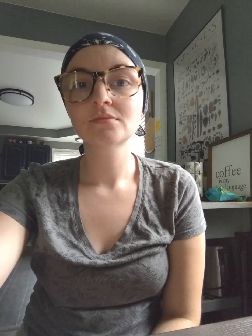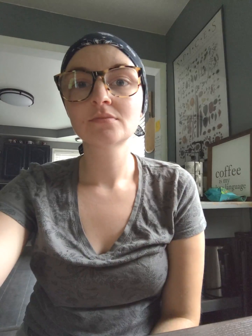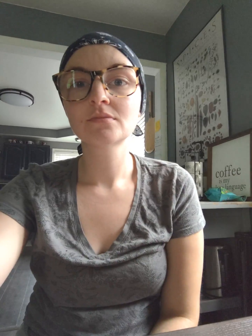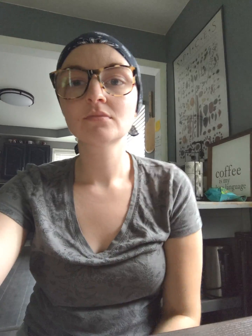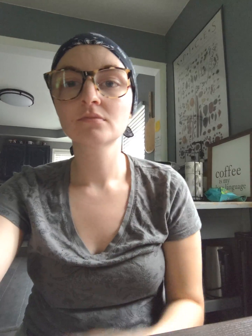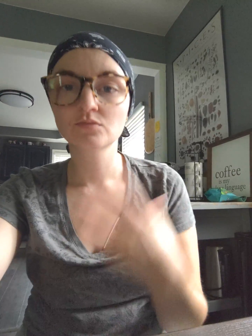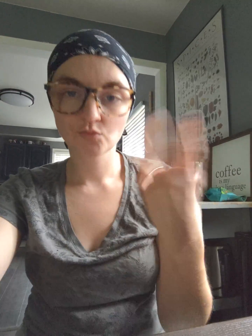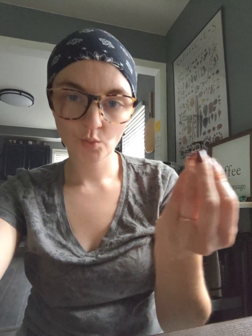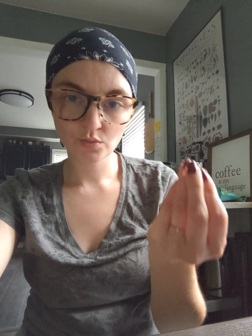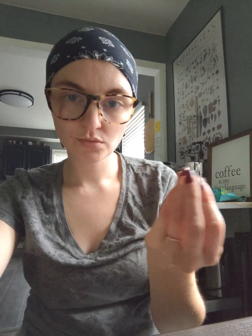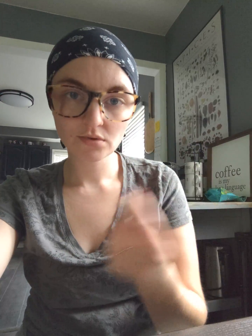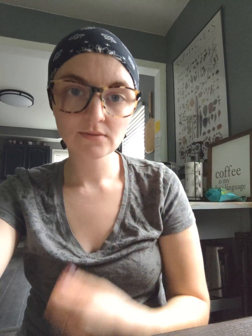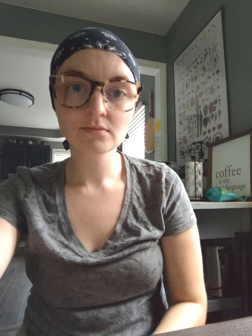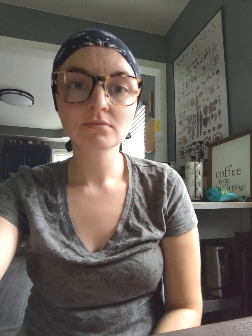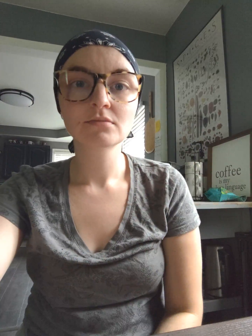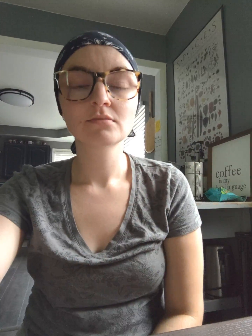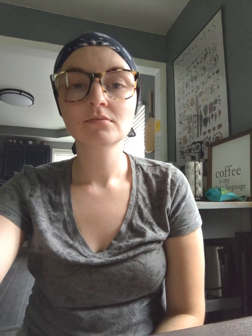going to